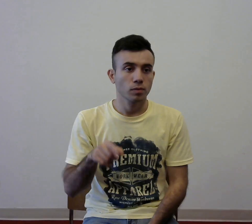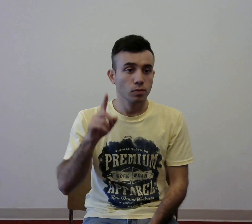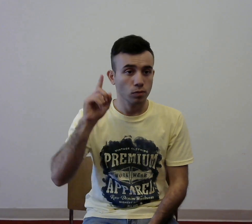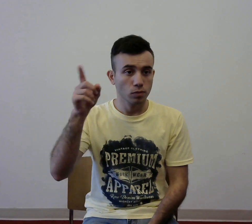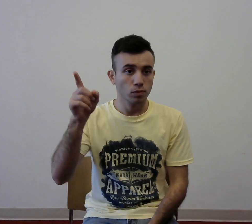ora